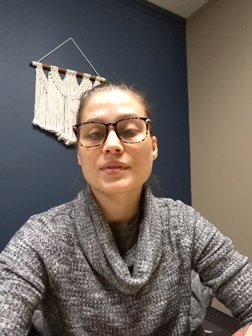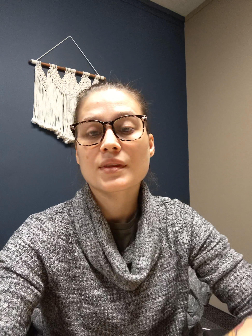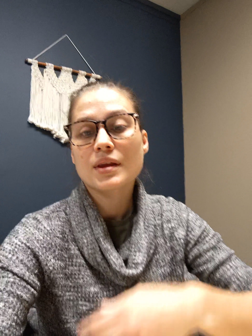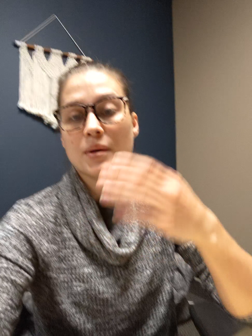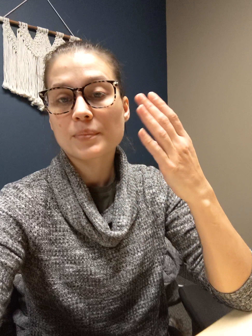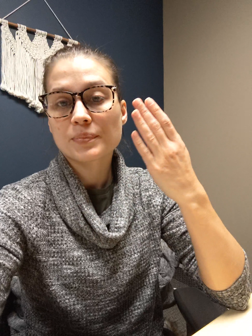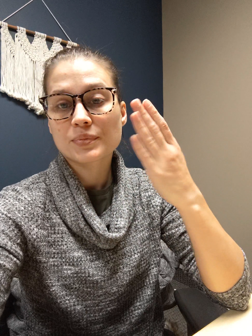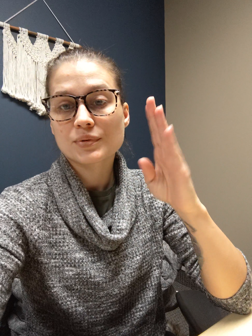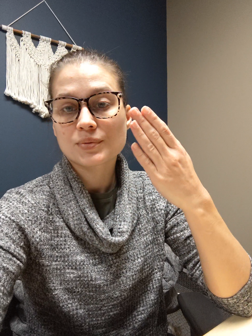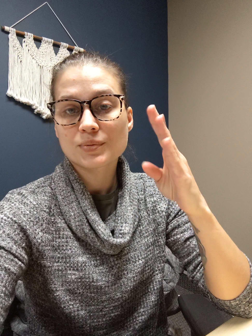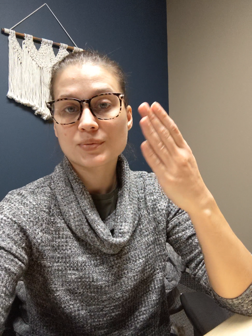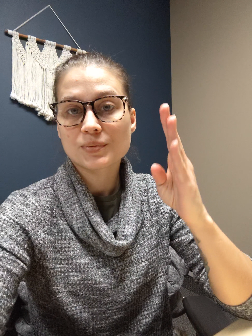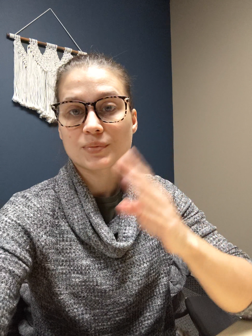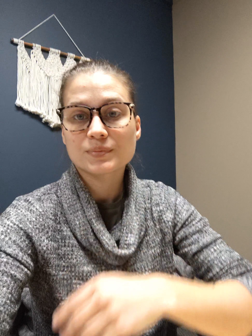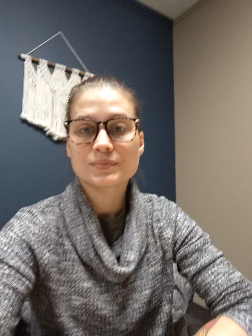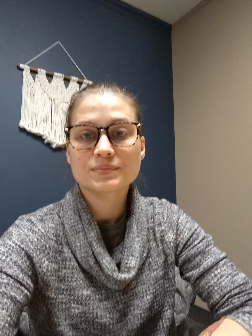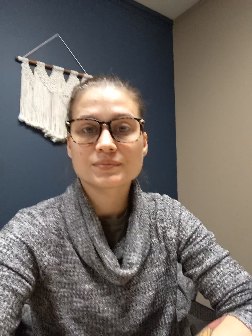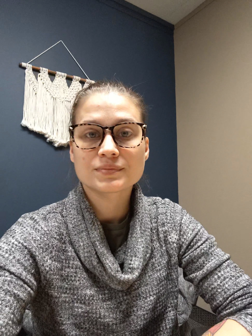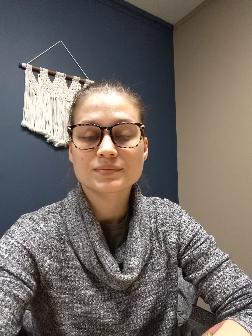blue